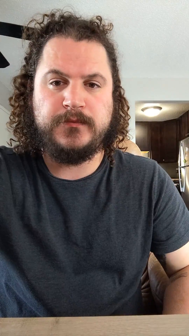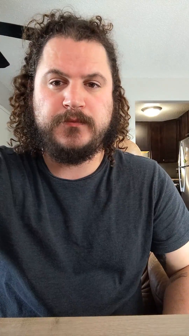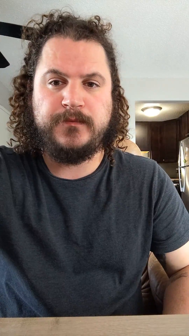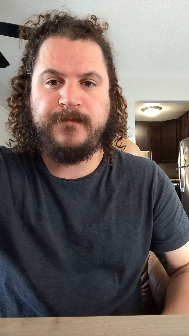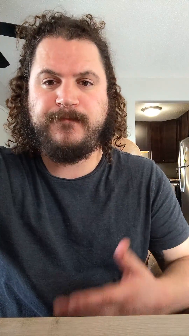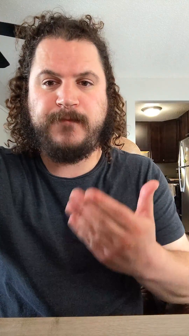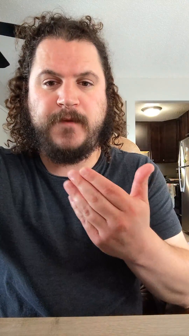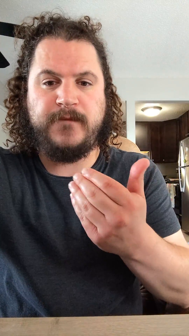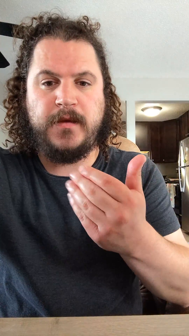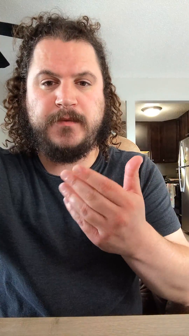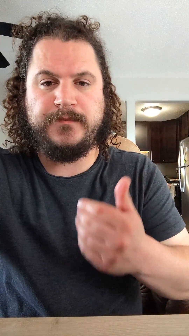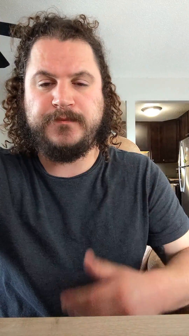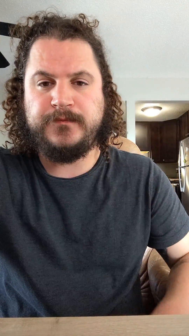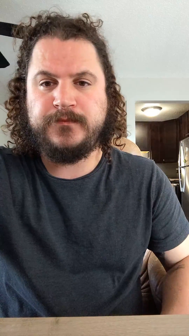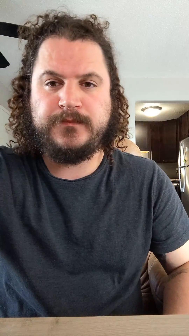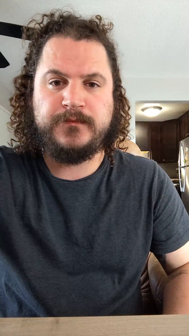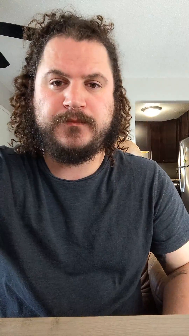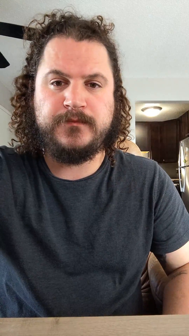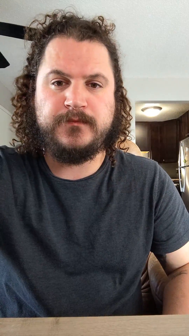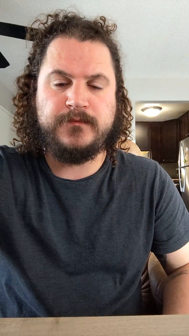butterfly